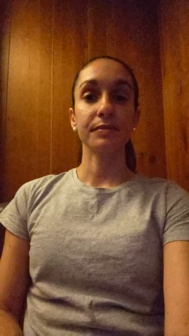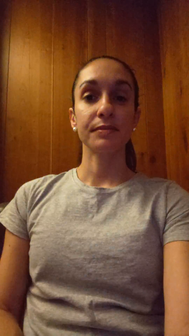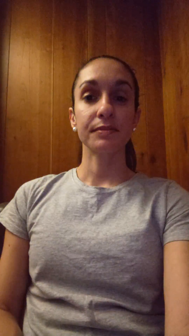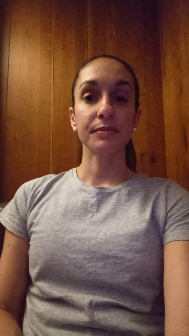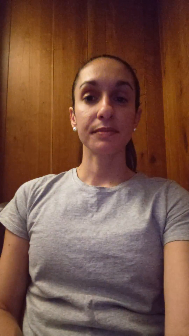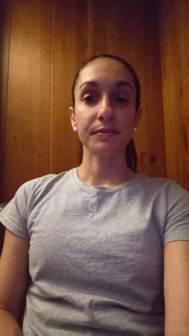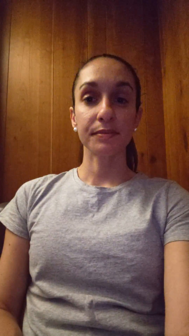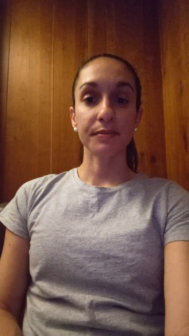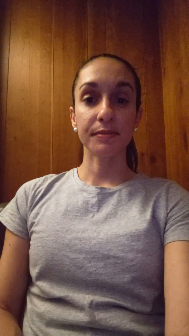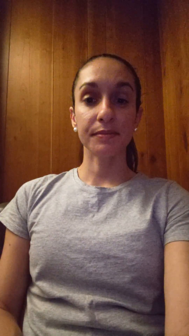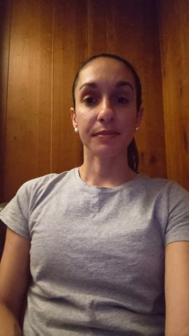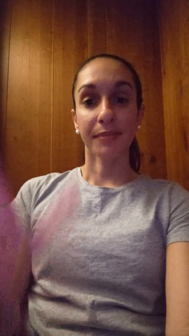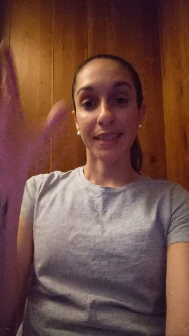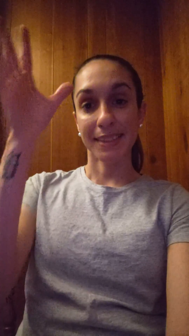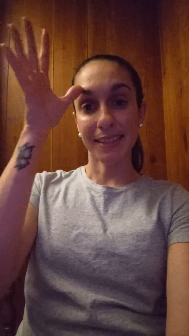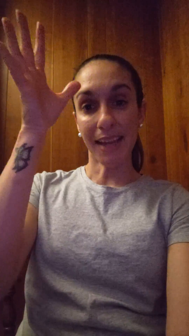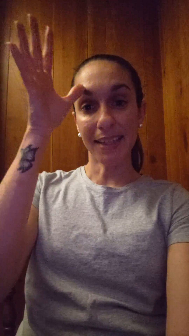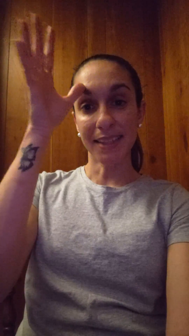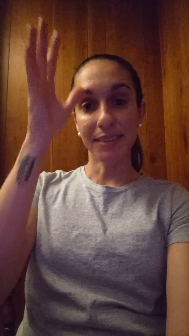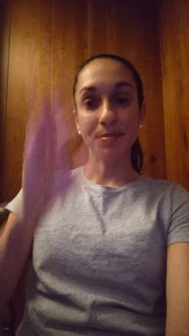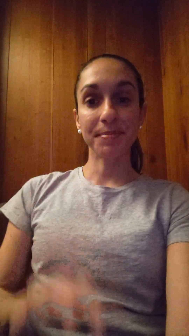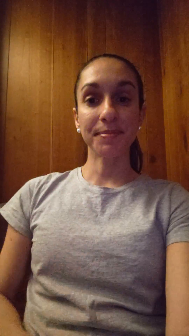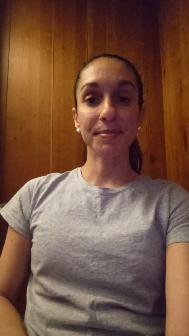daddy